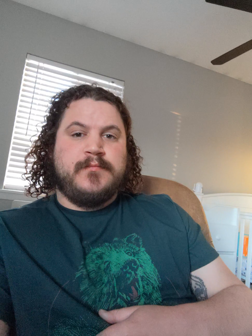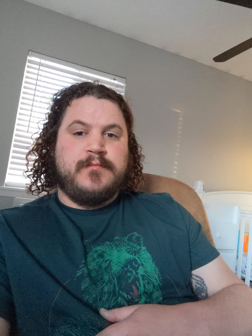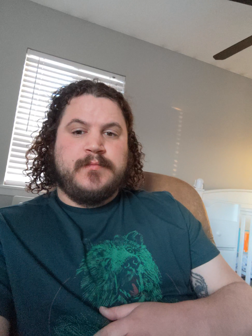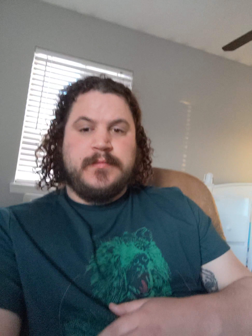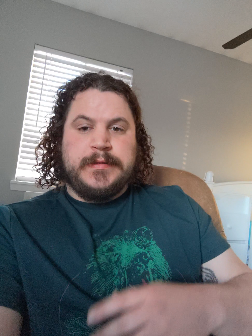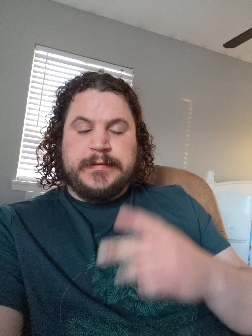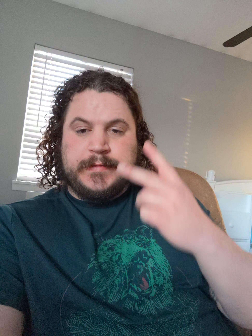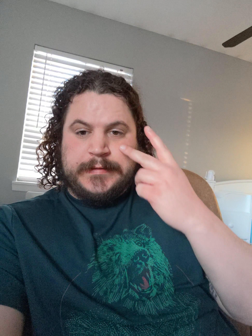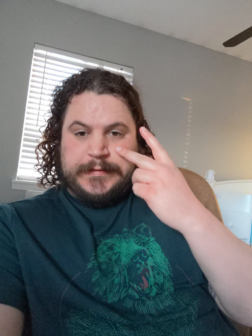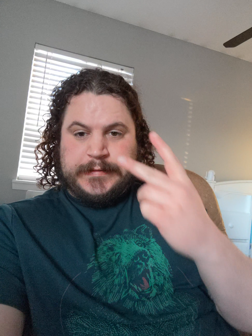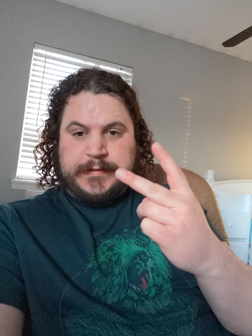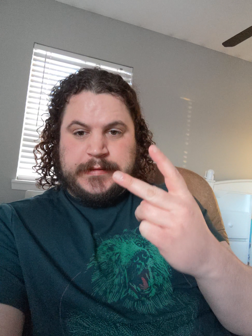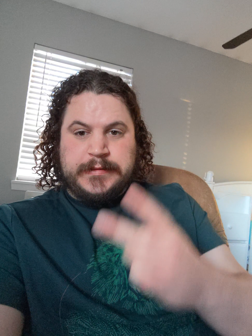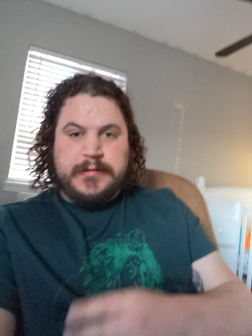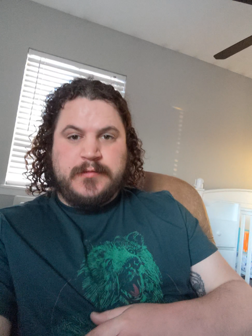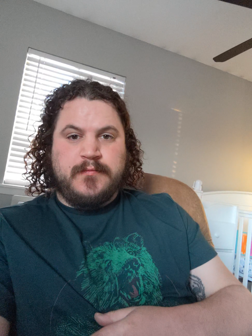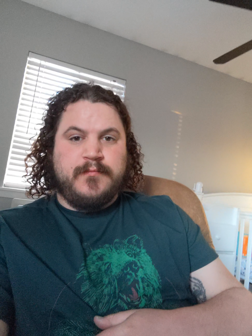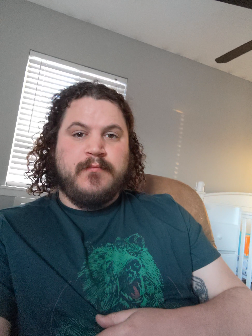see